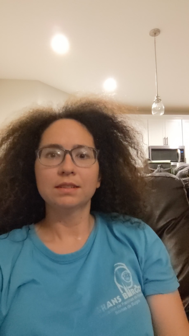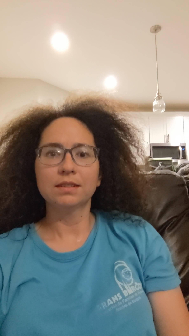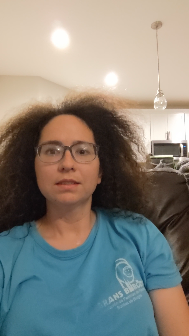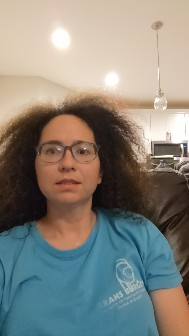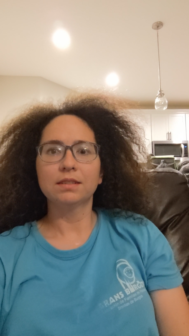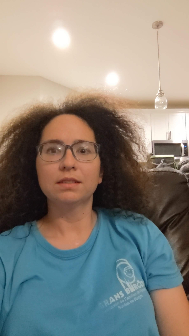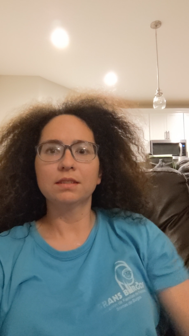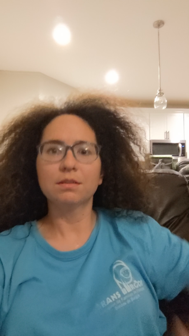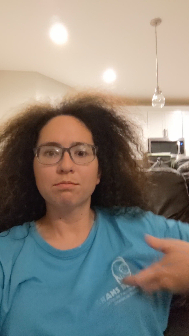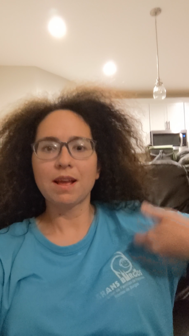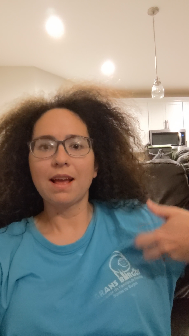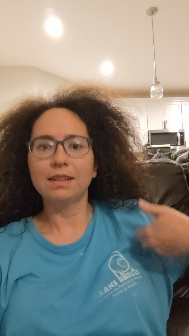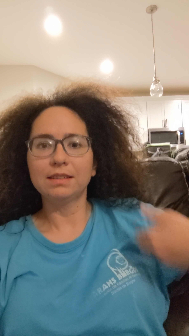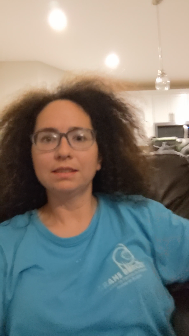monkey